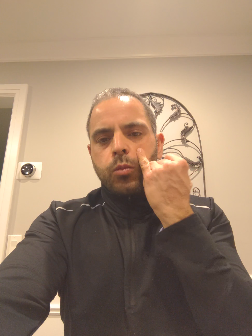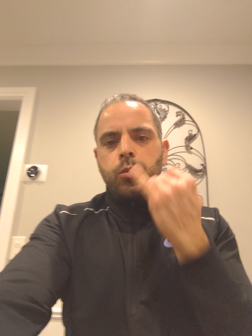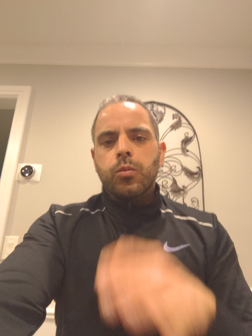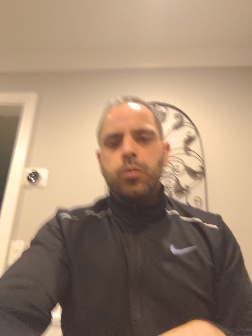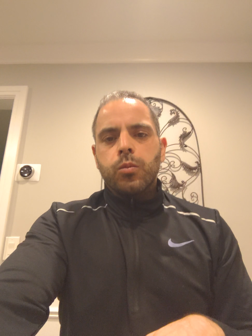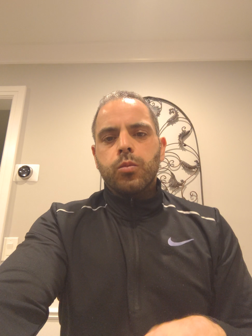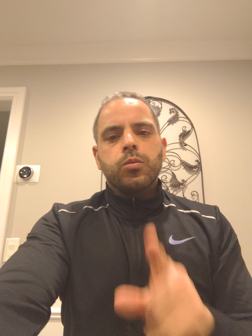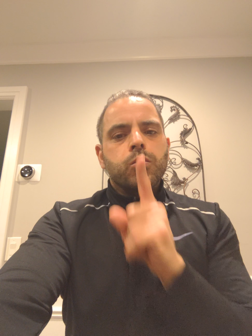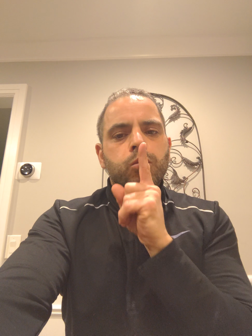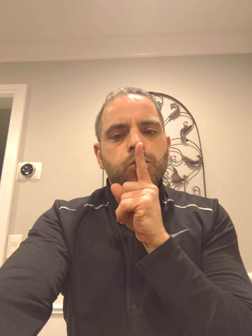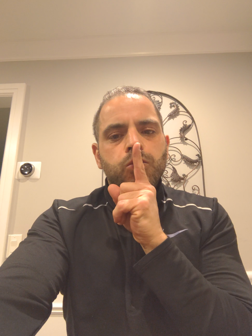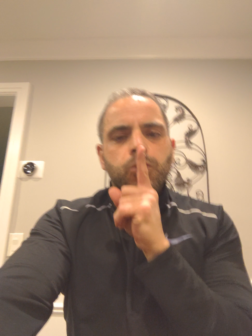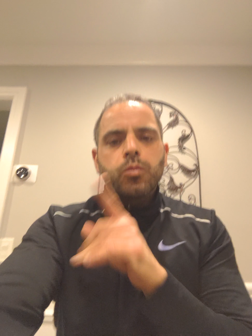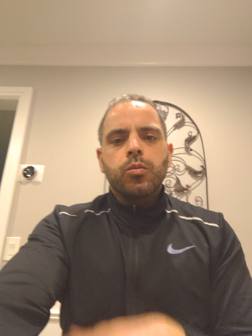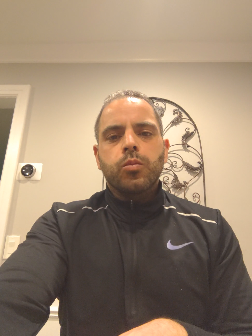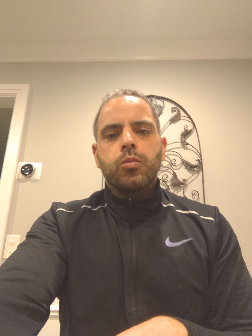shhh